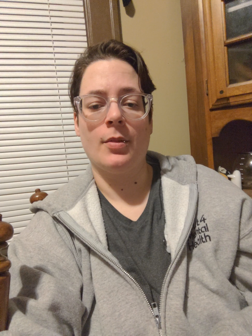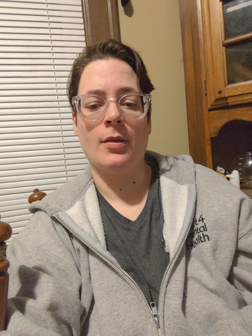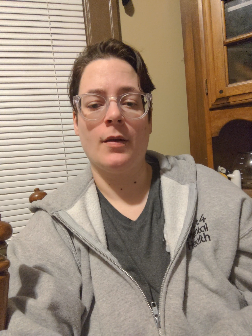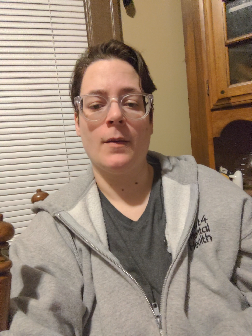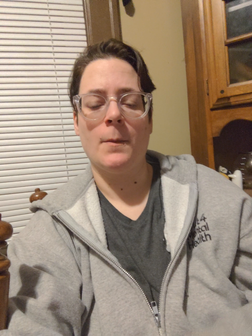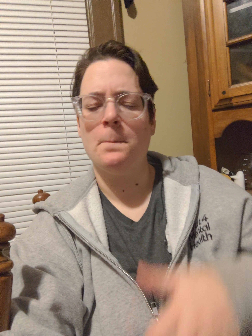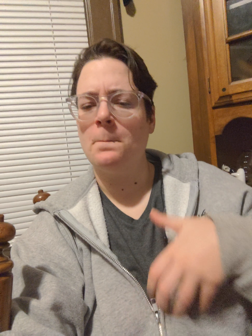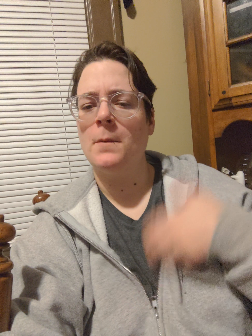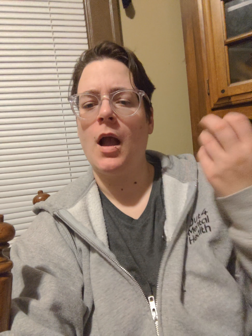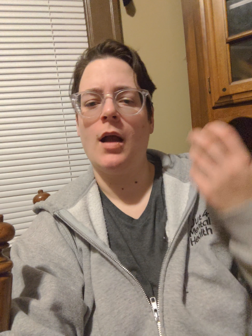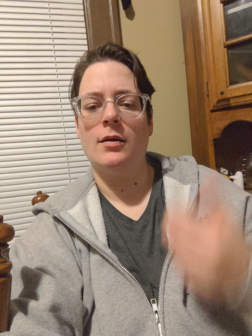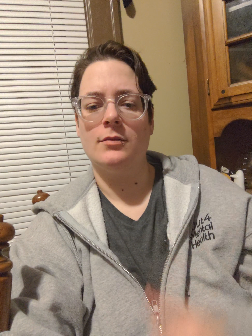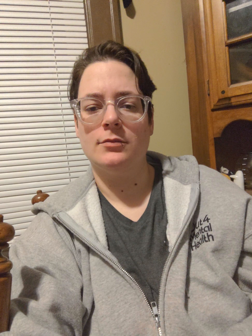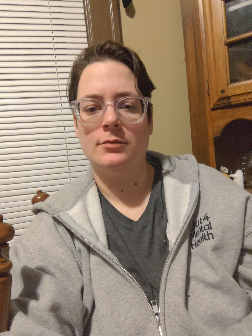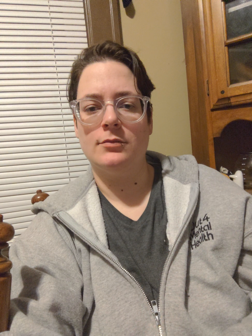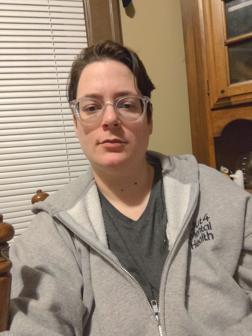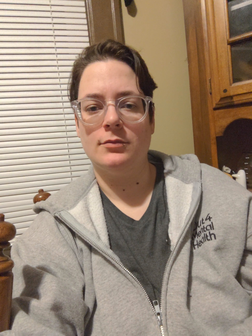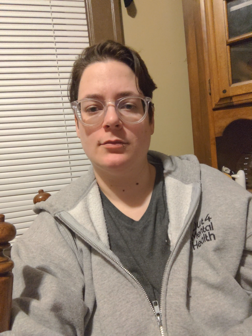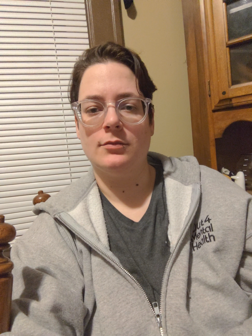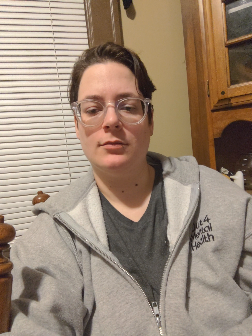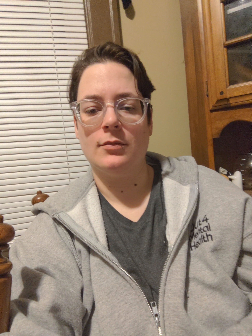mad